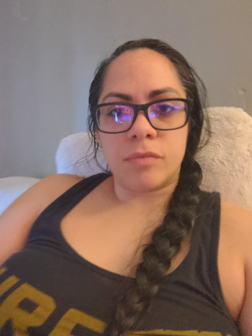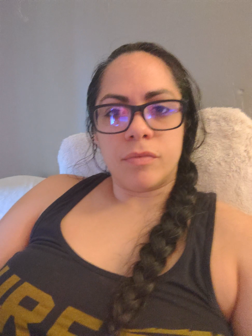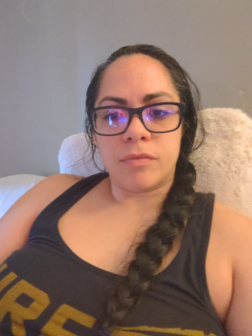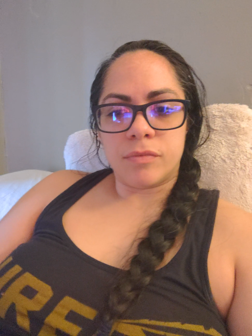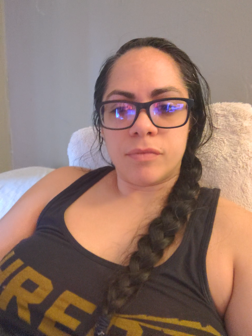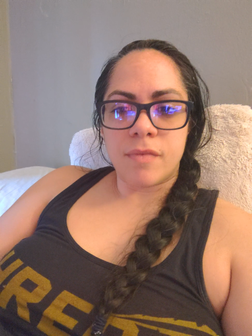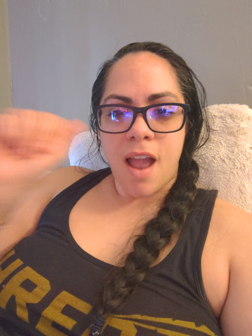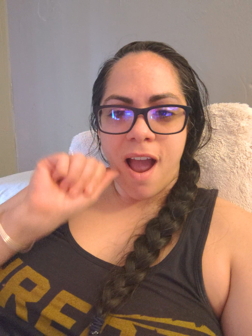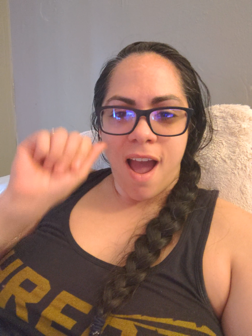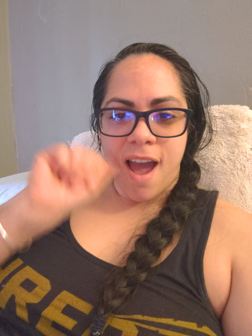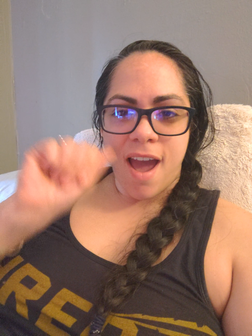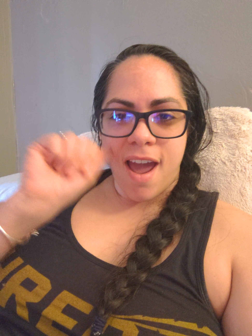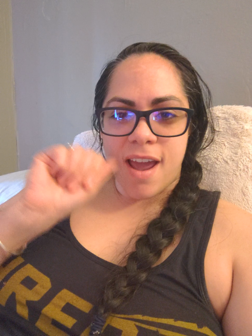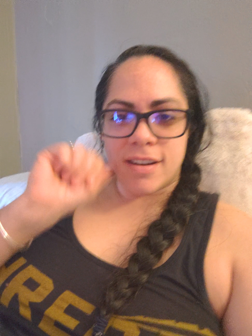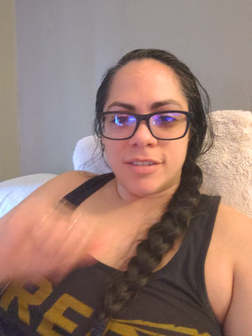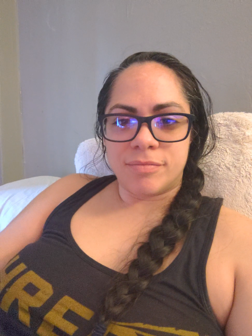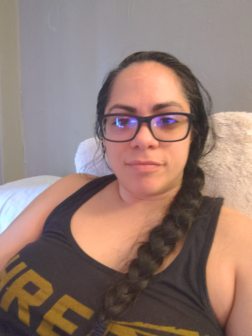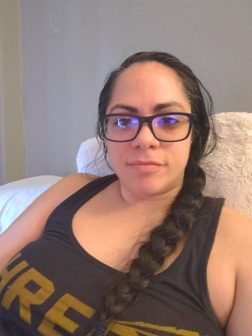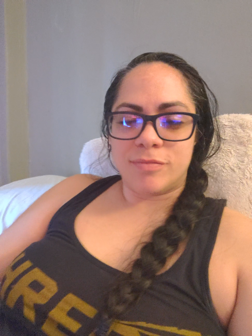aunt